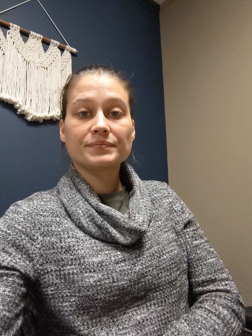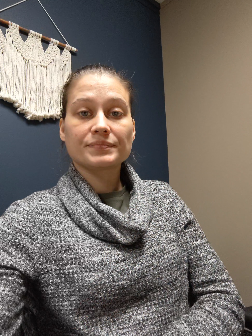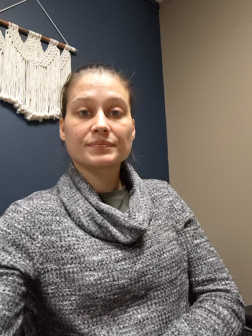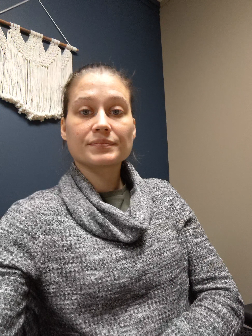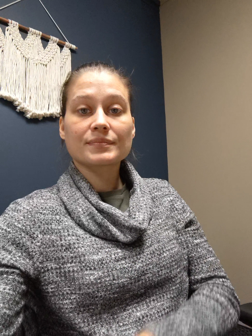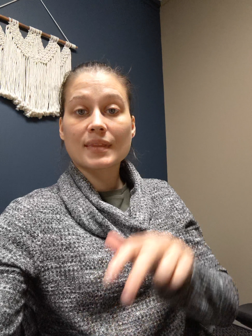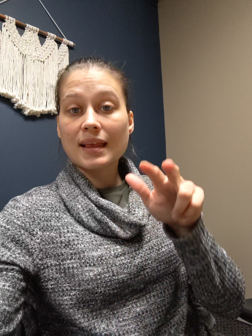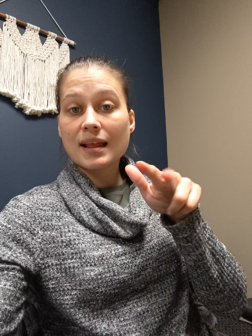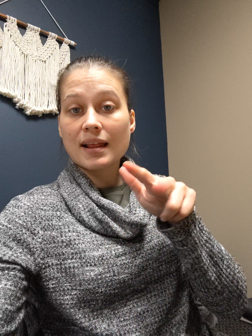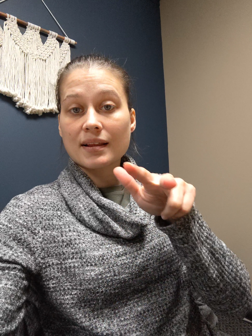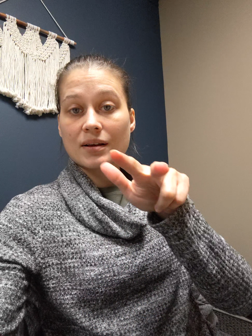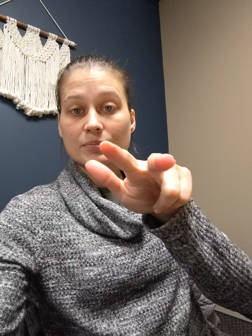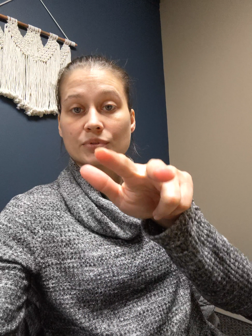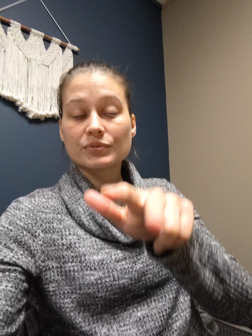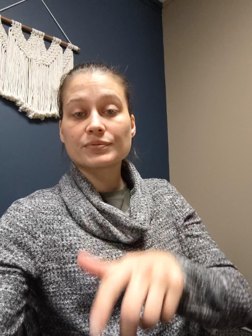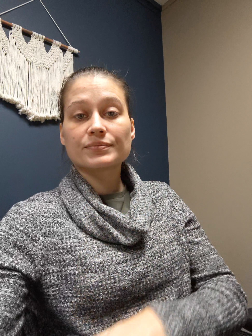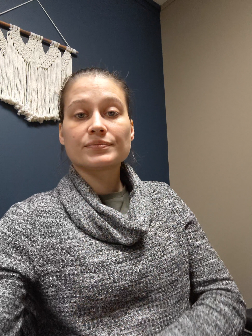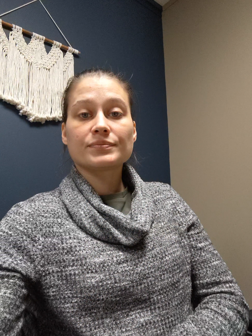helicopter